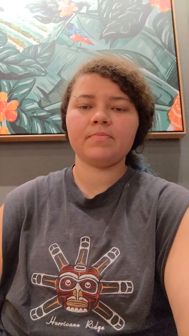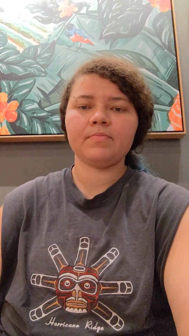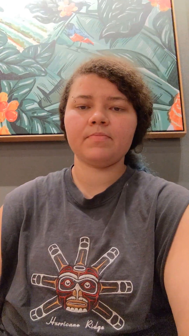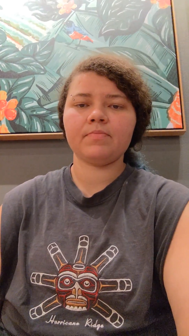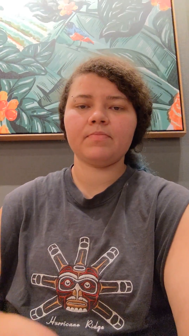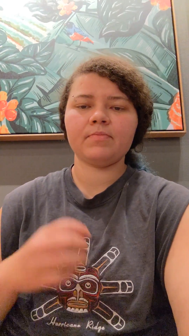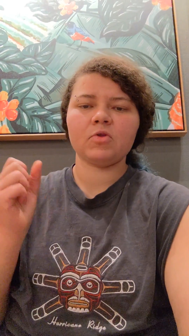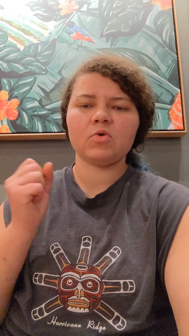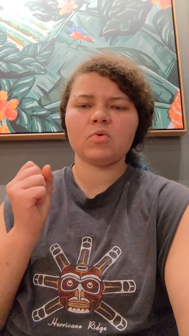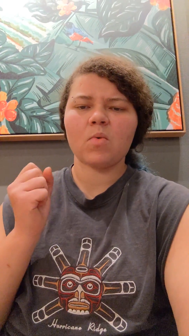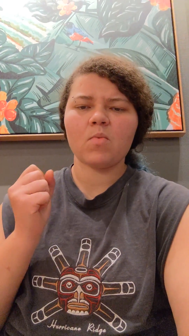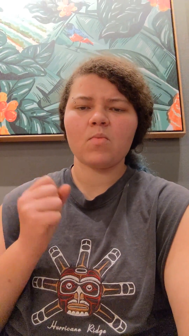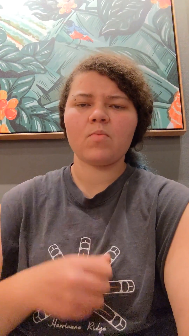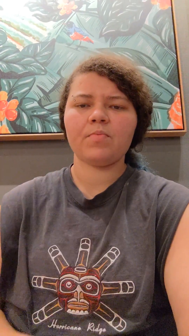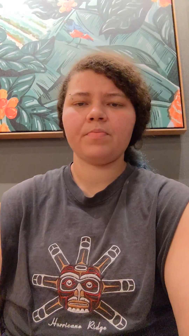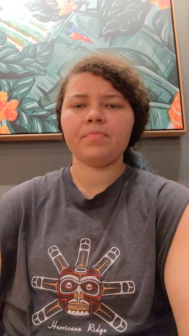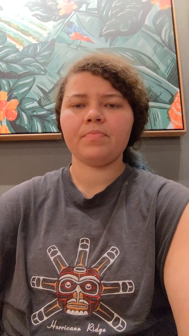cold